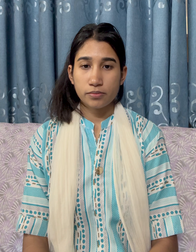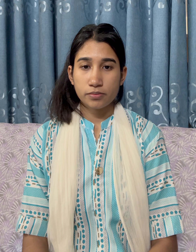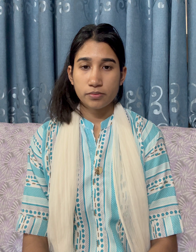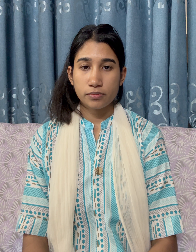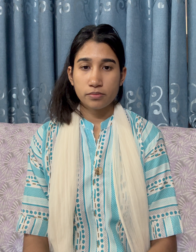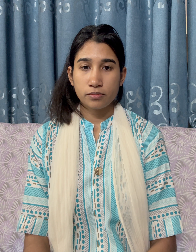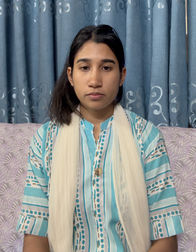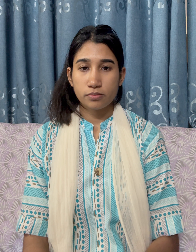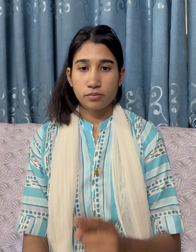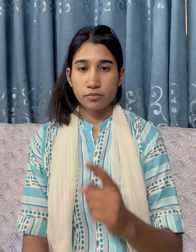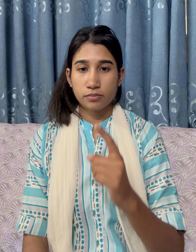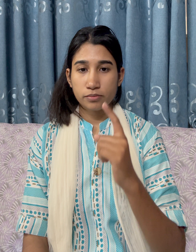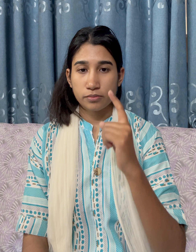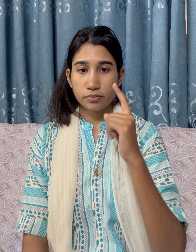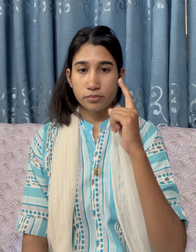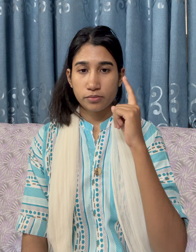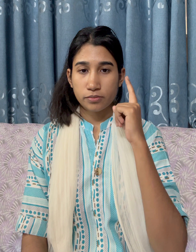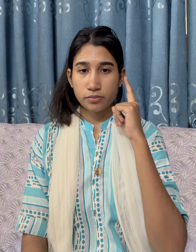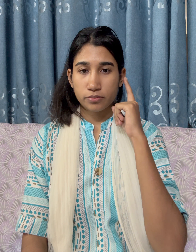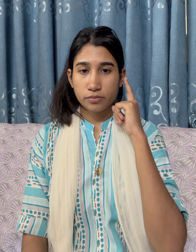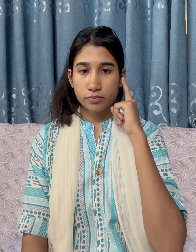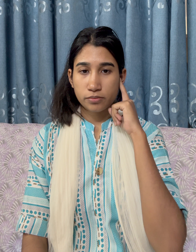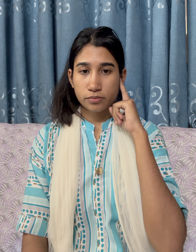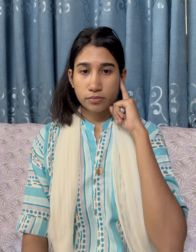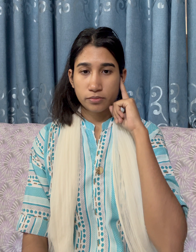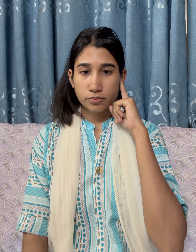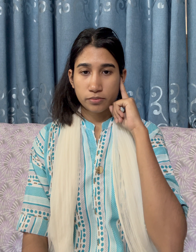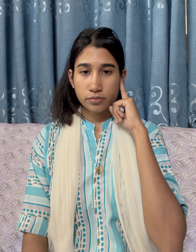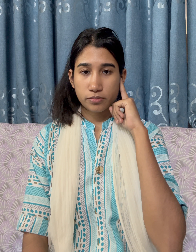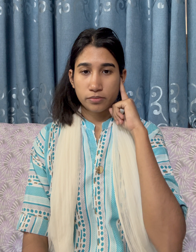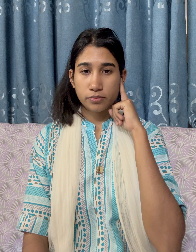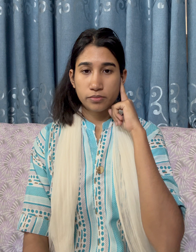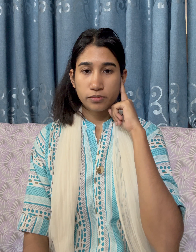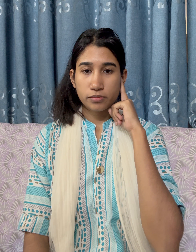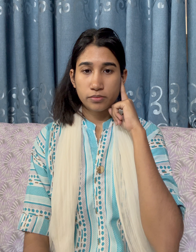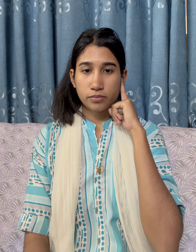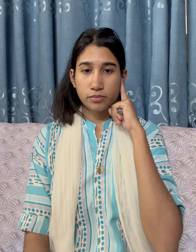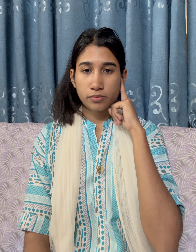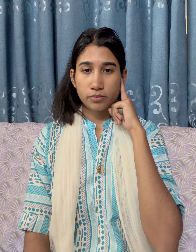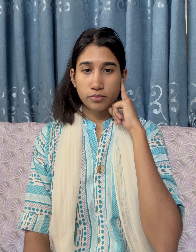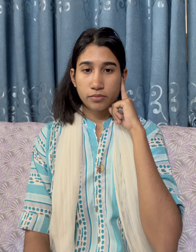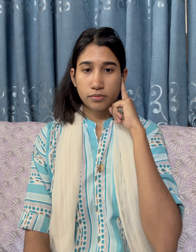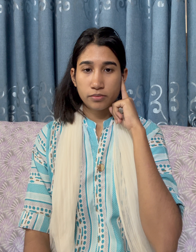শোনা